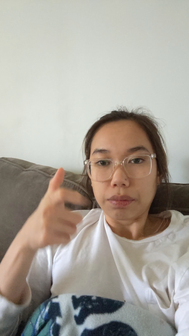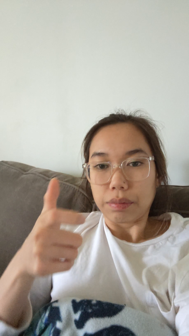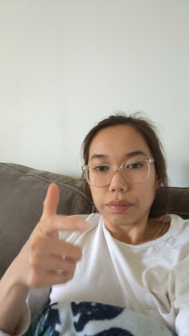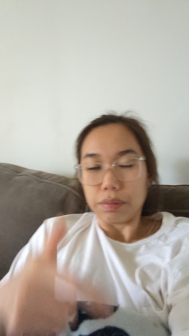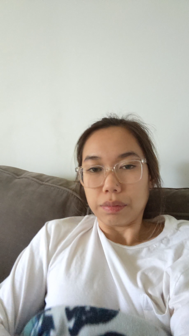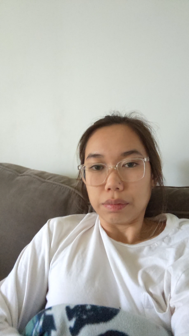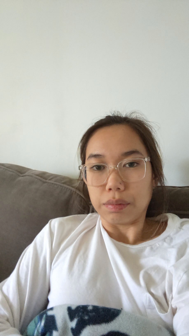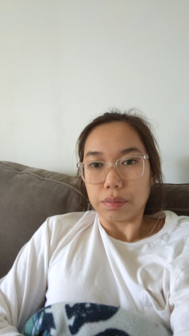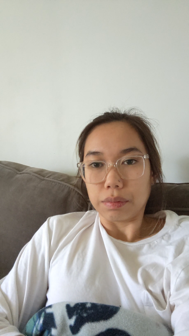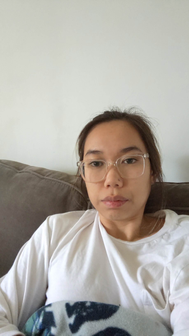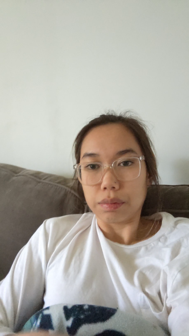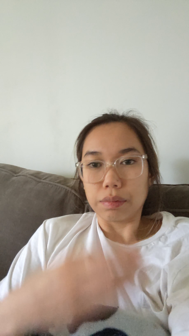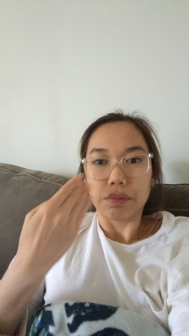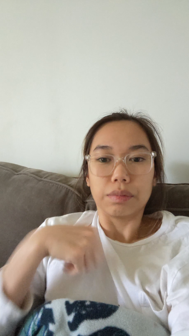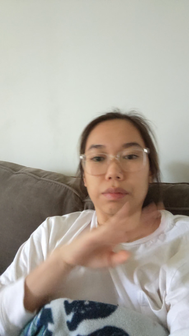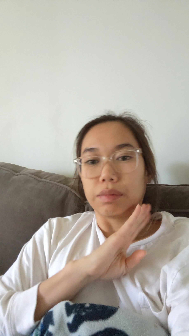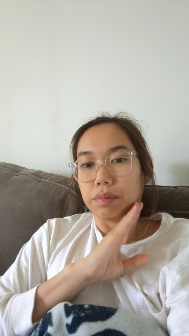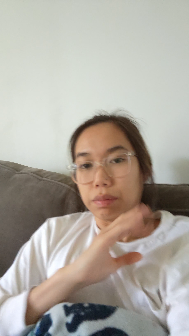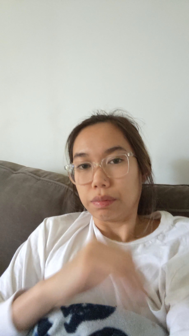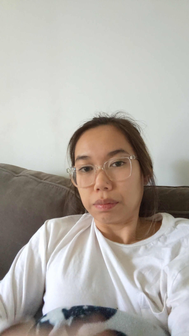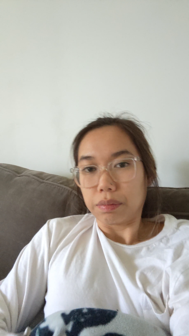scarf